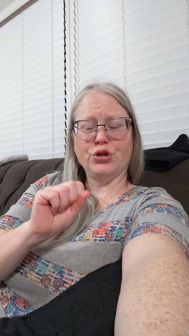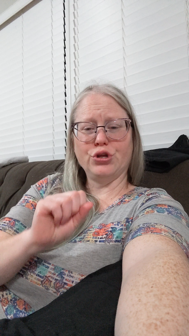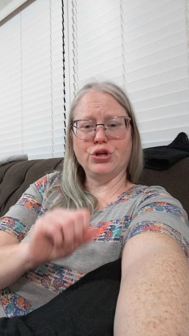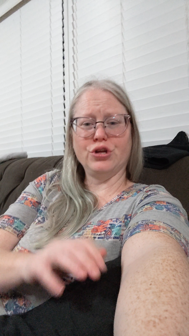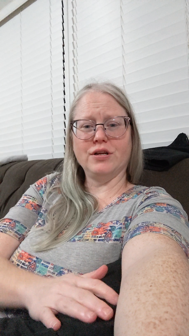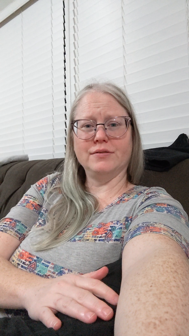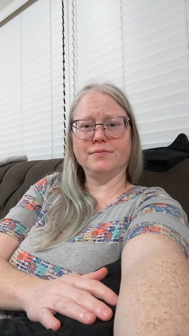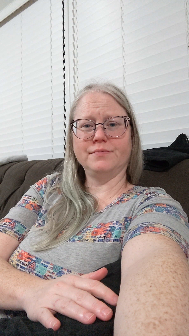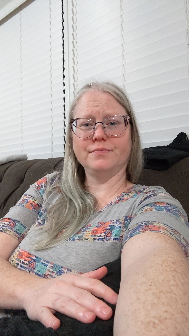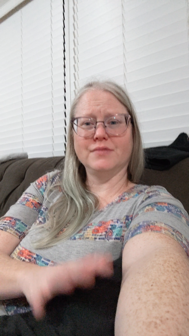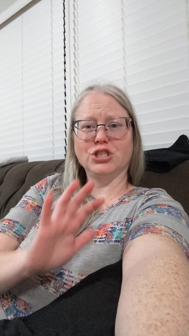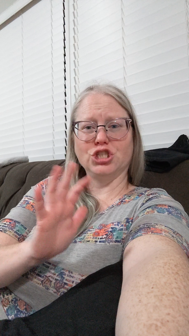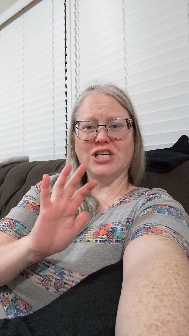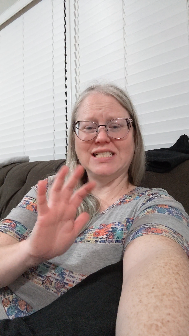cheese